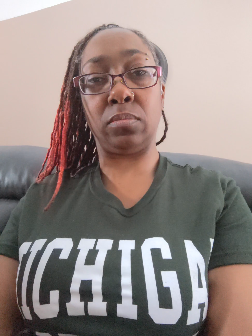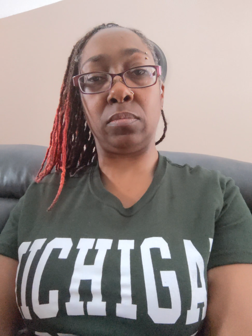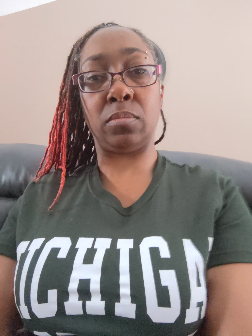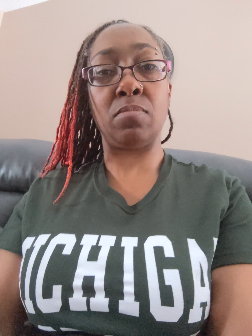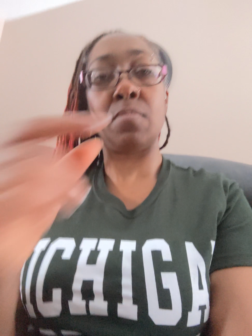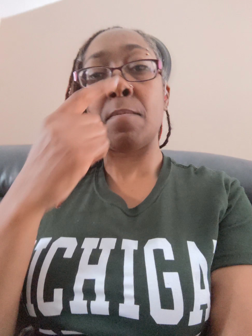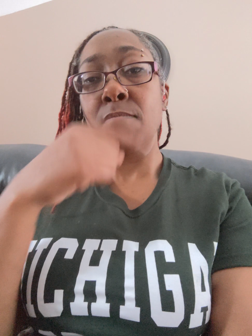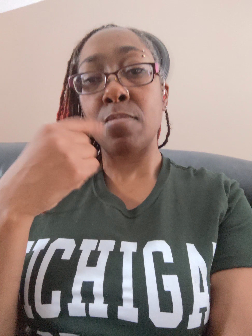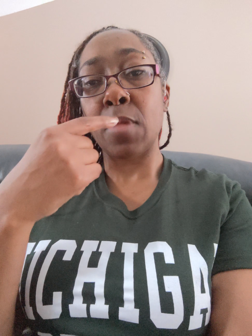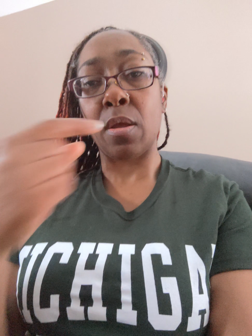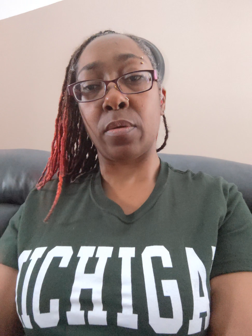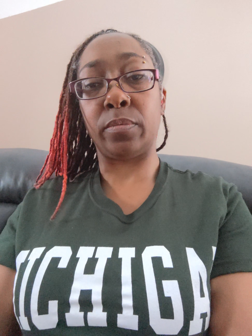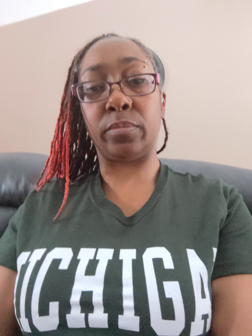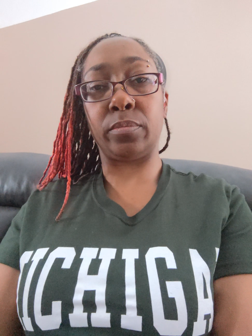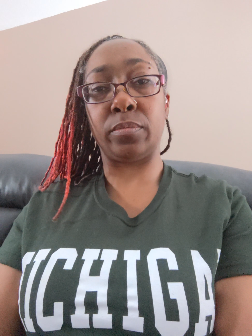mouth